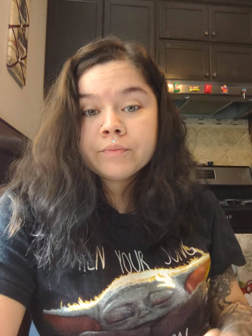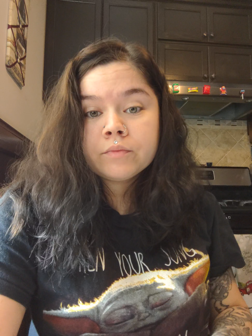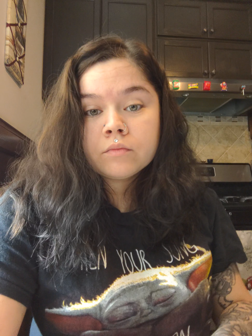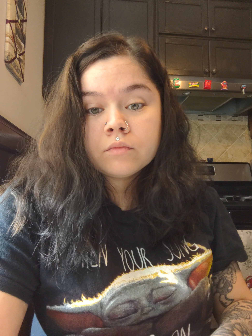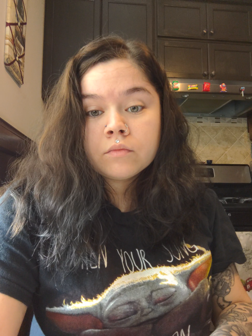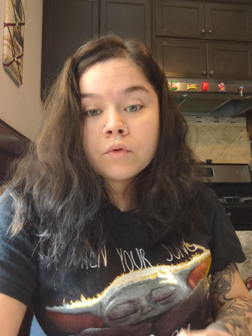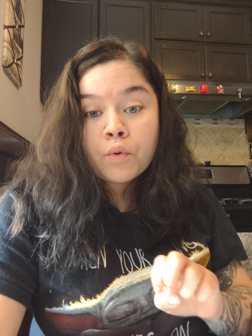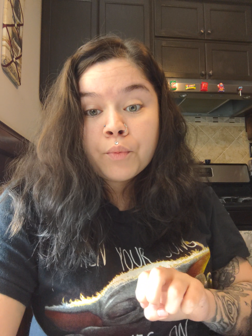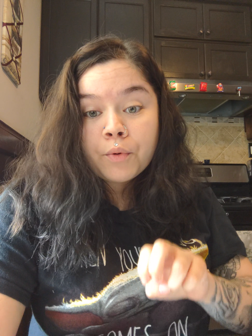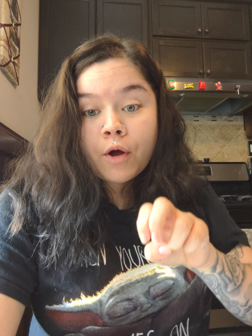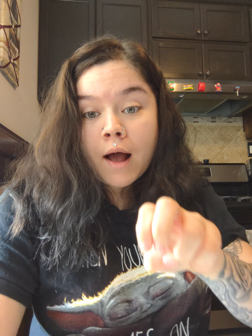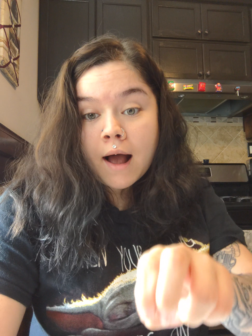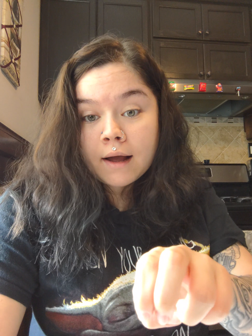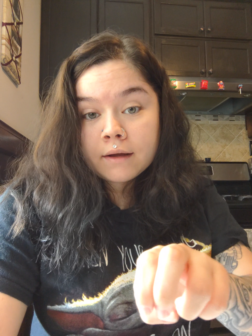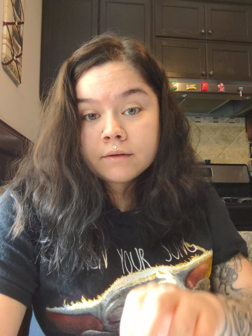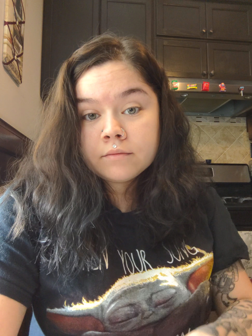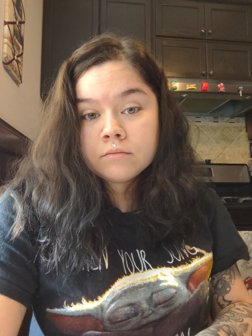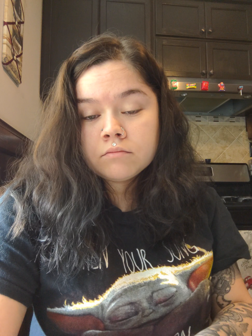ride